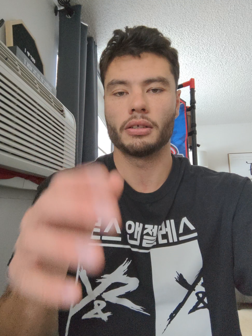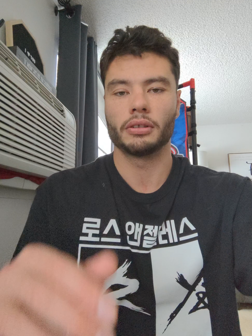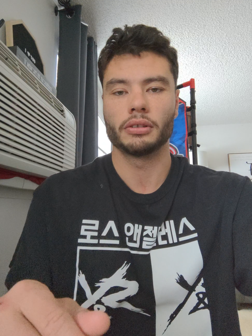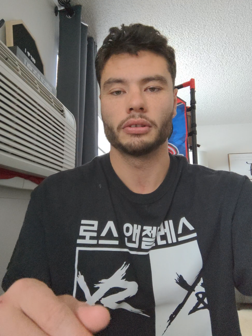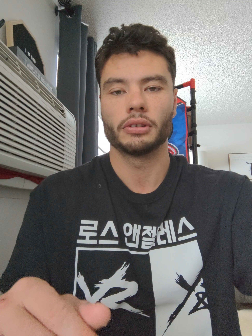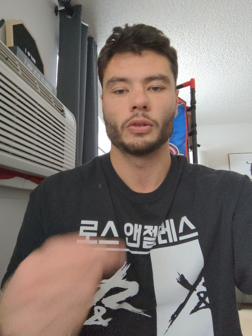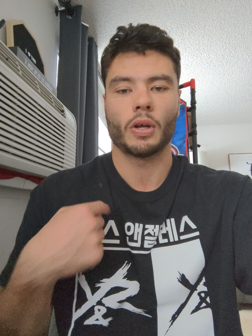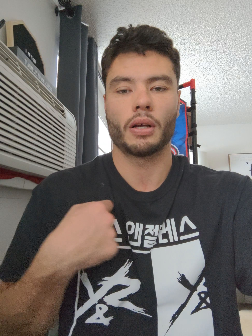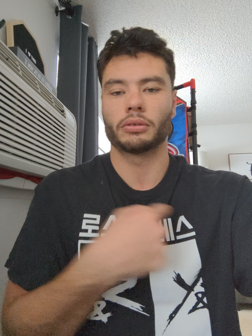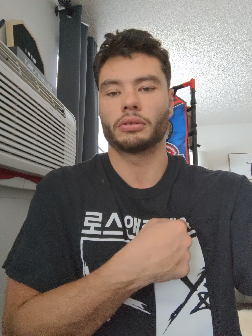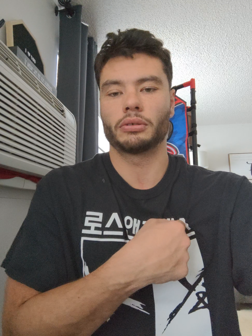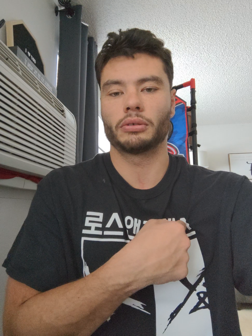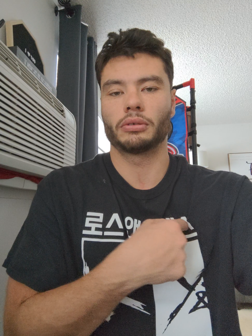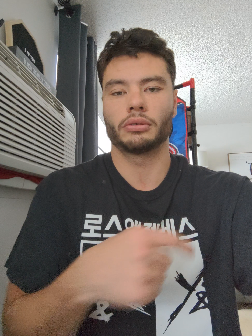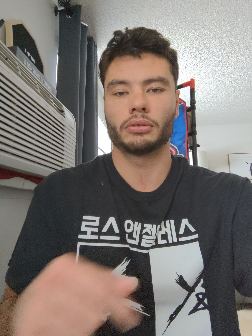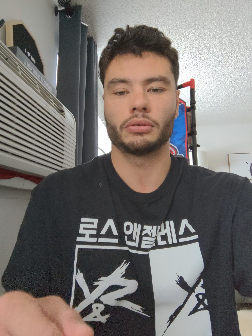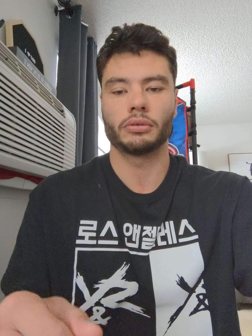we